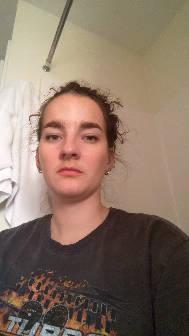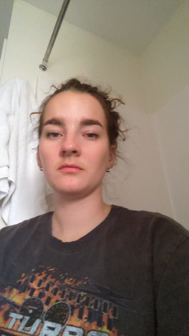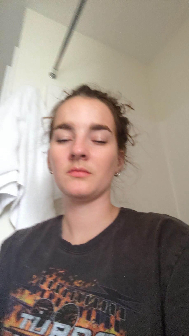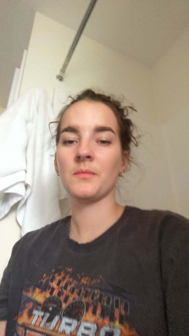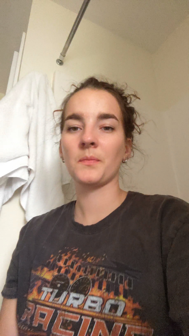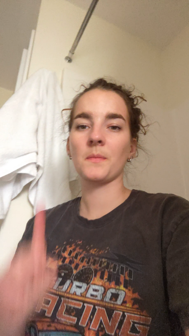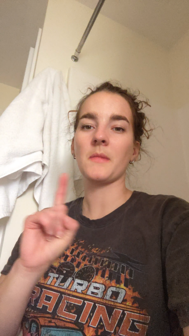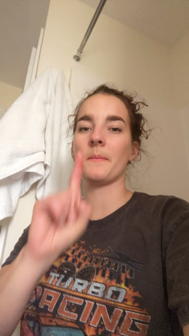bump